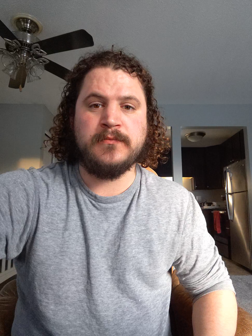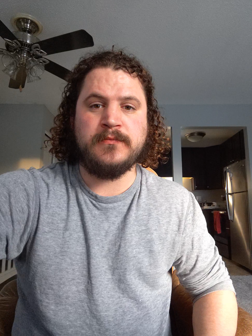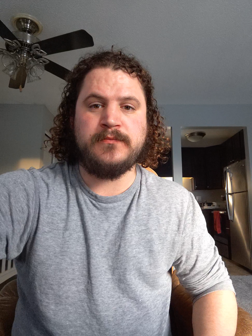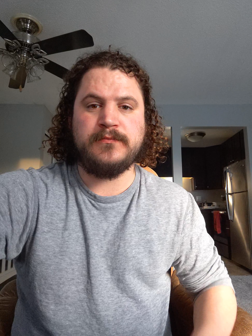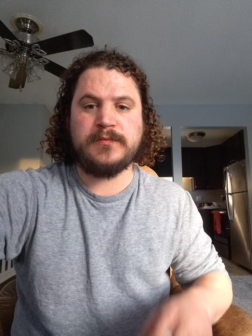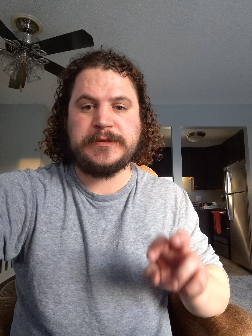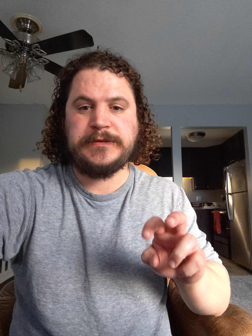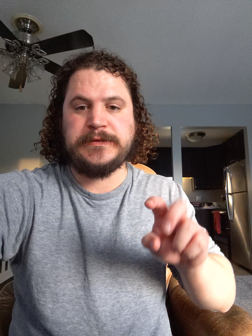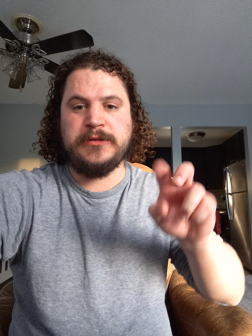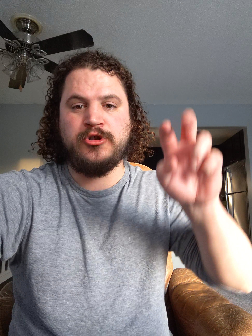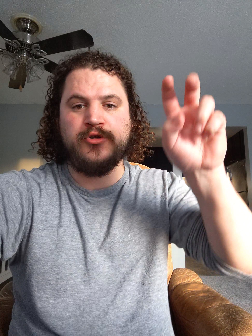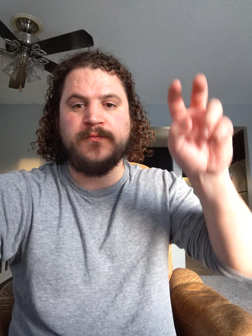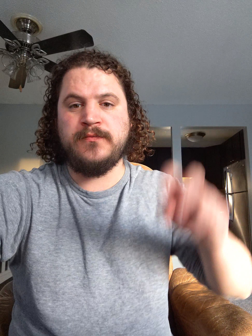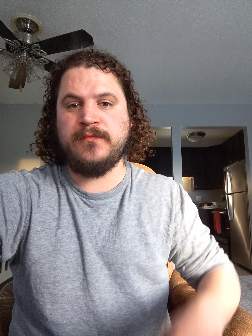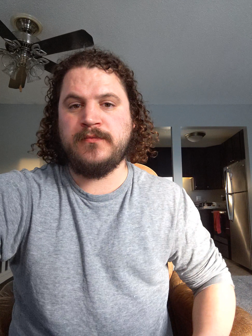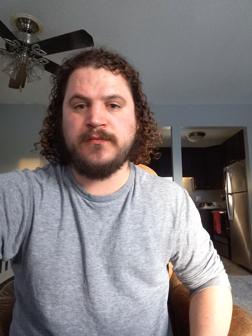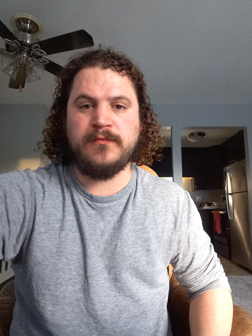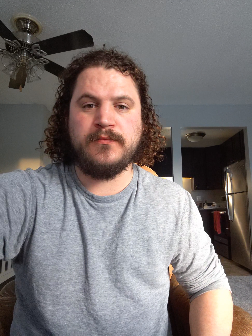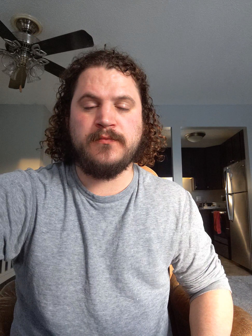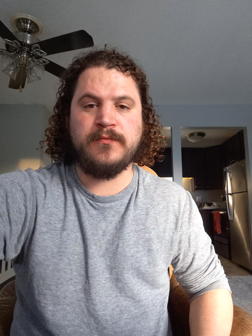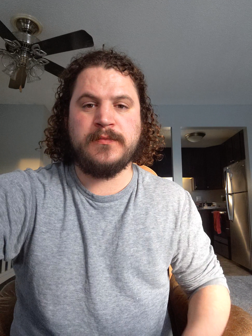stairs